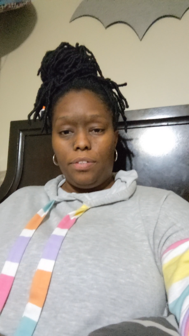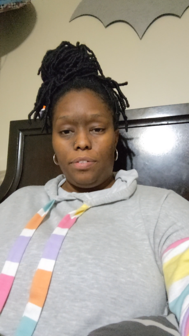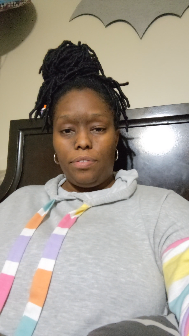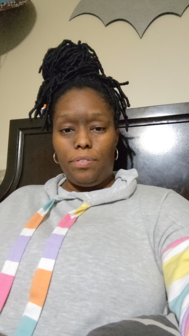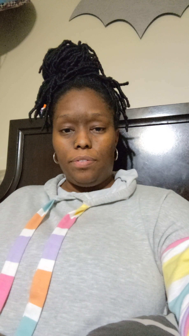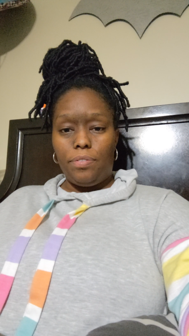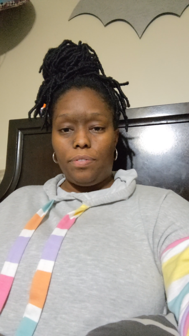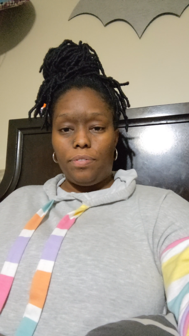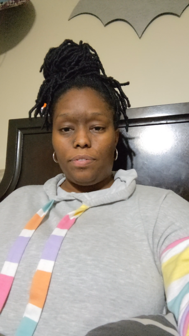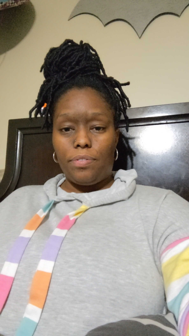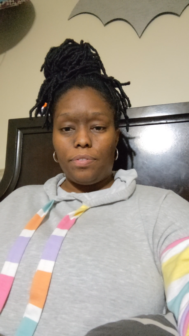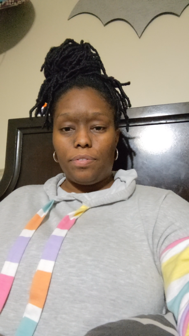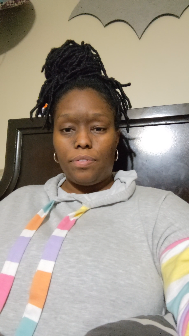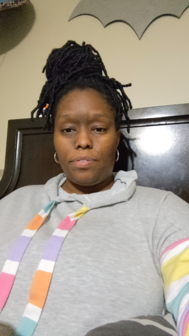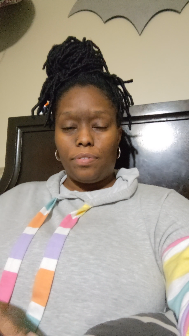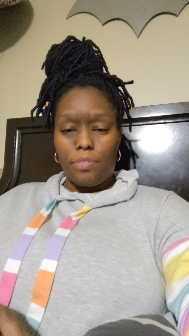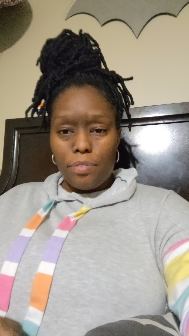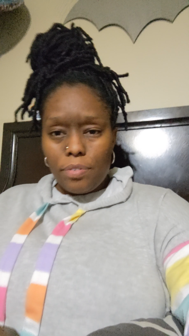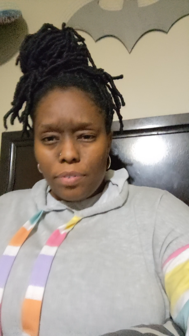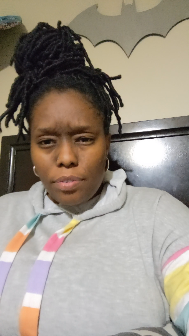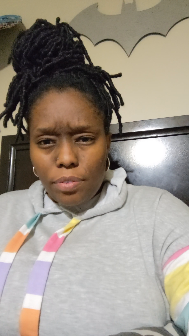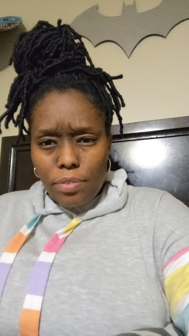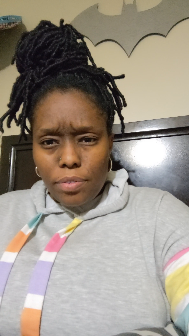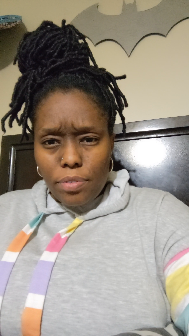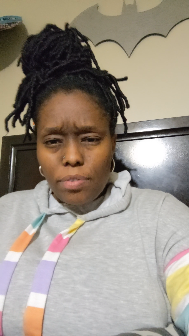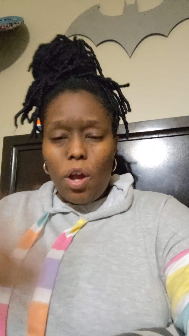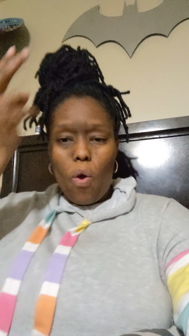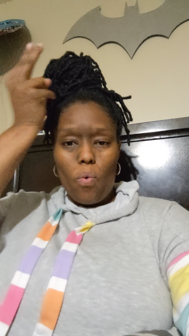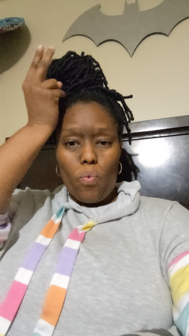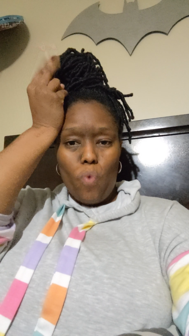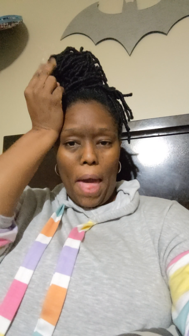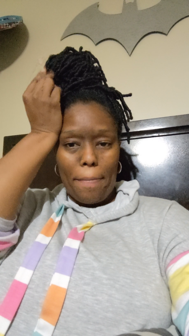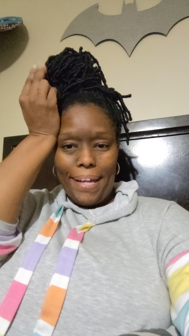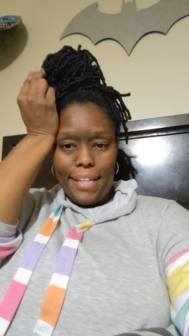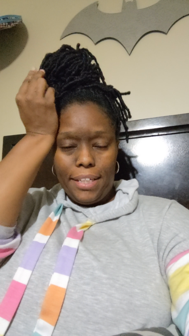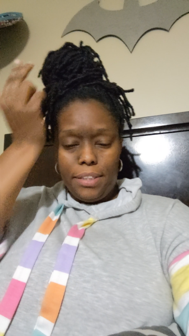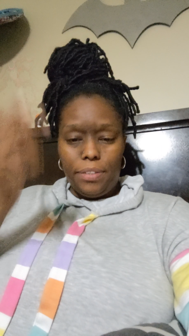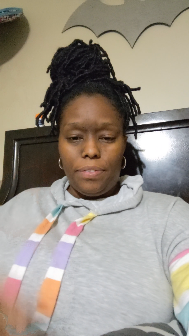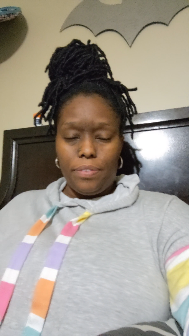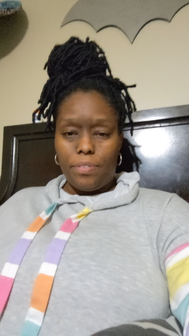rabbit